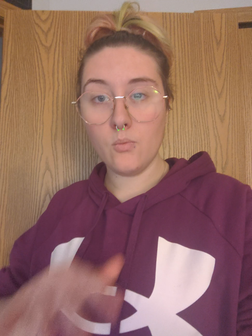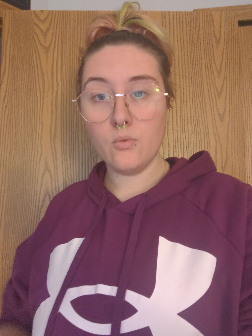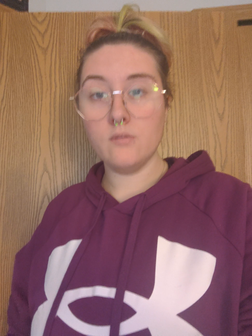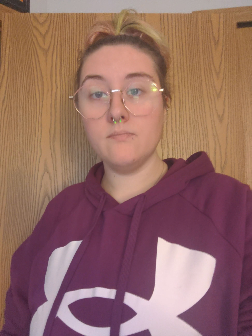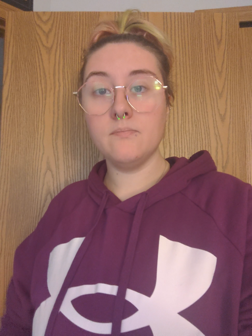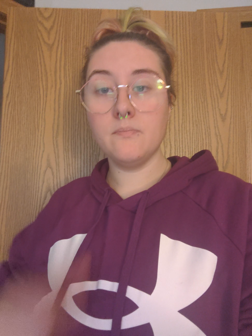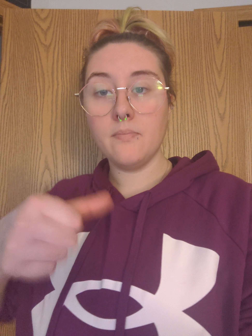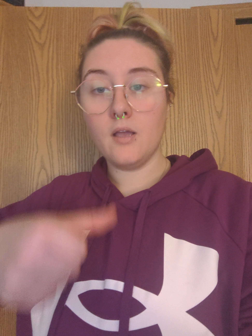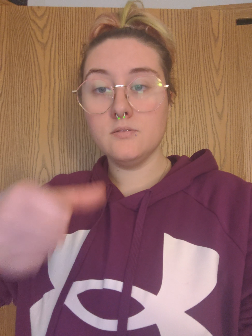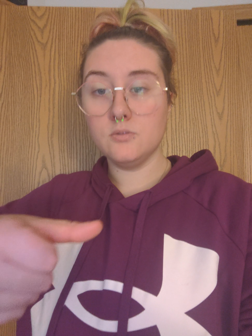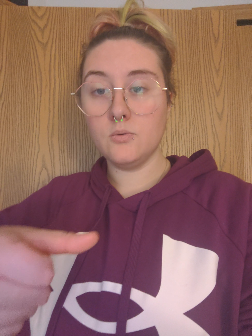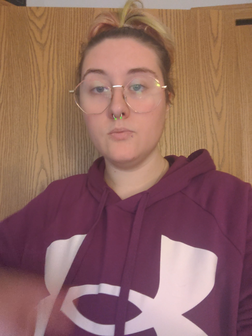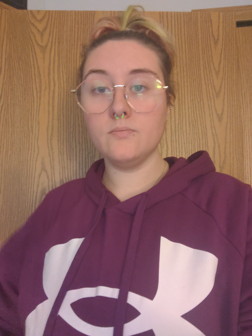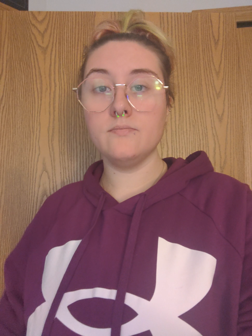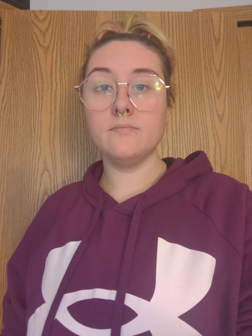puzzle